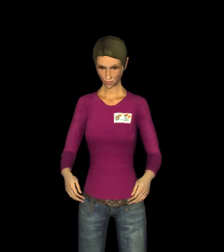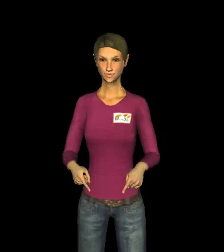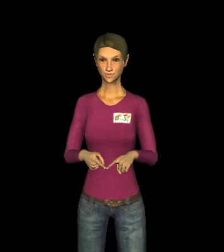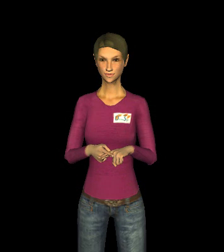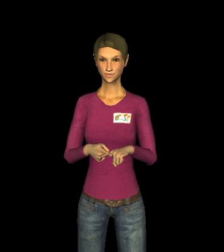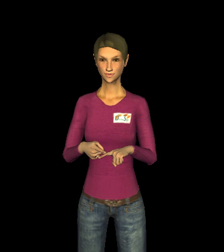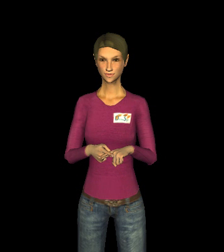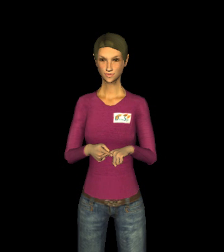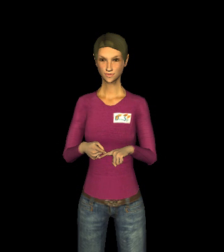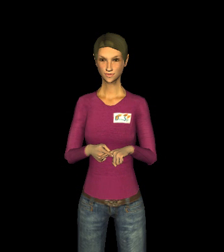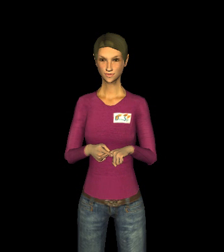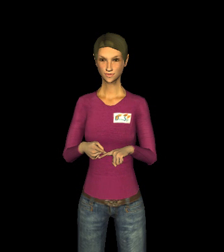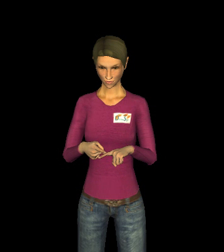سكاكين